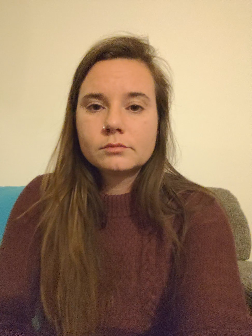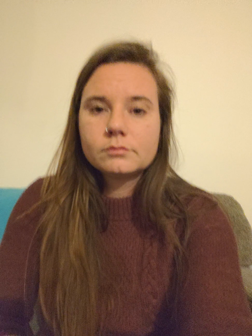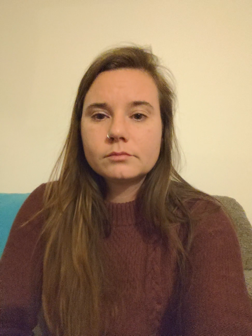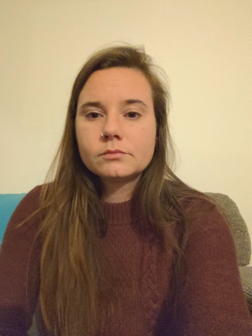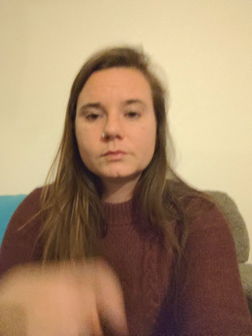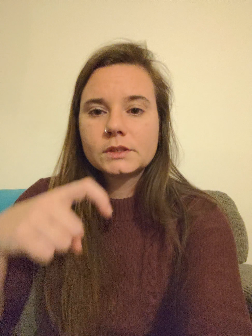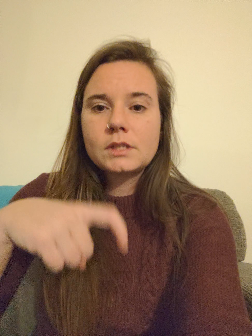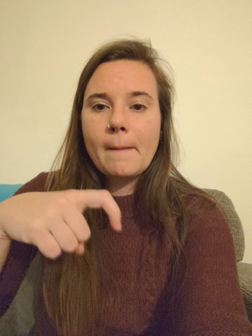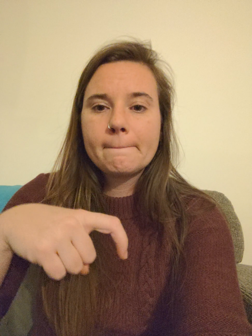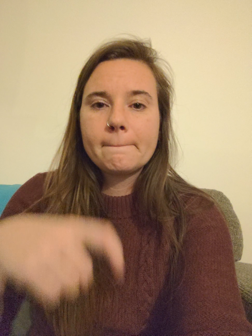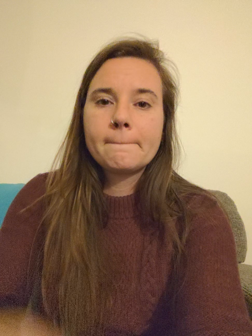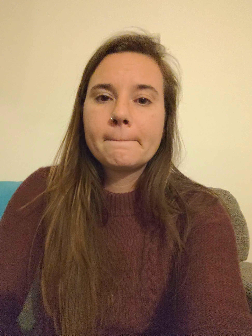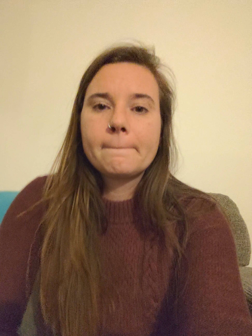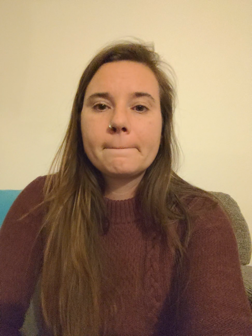time